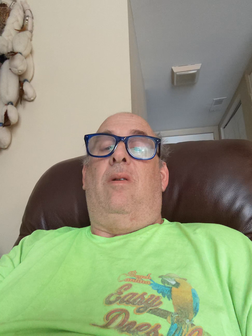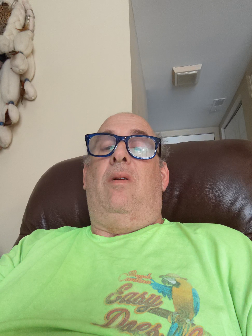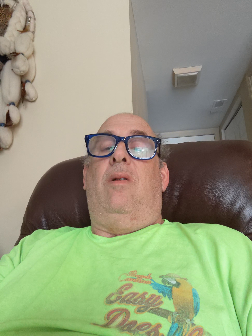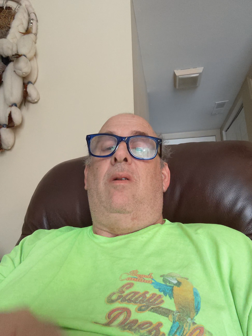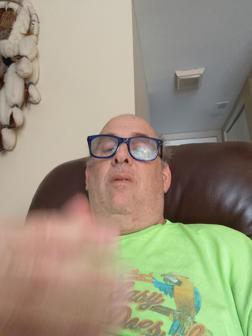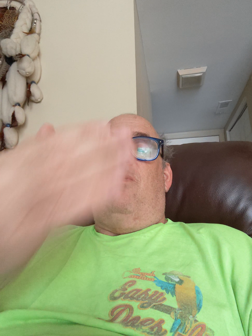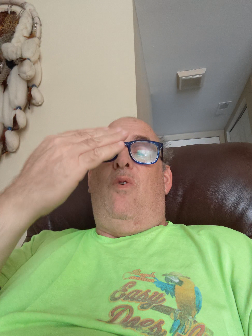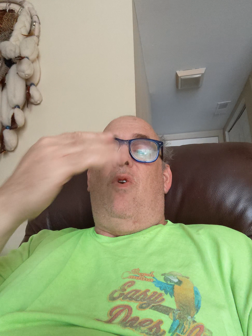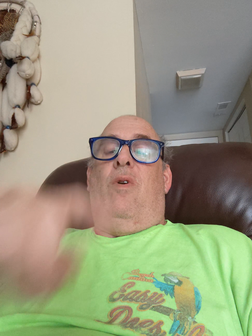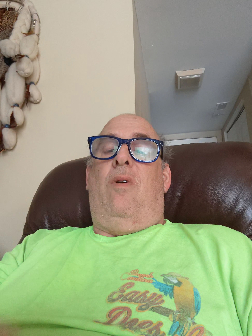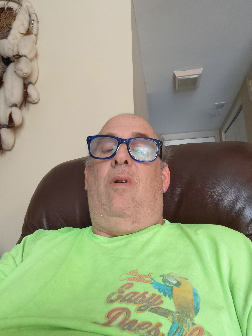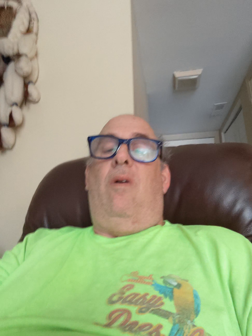morning